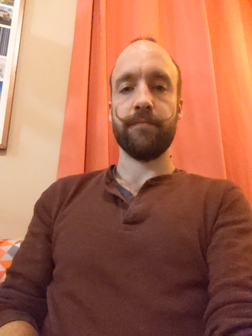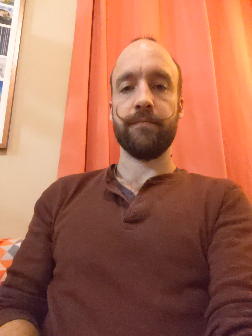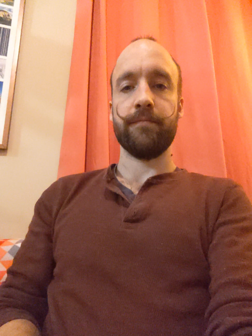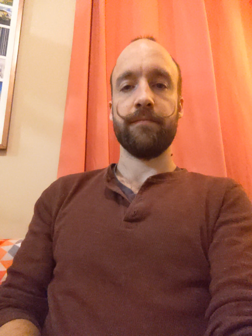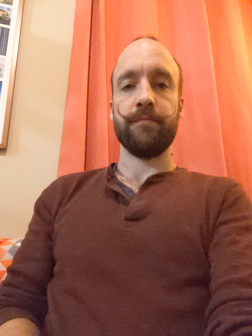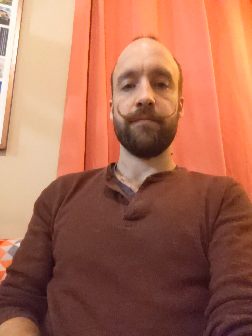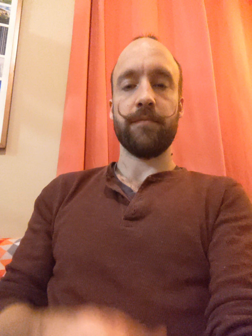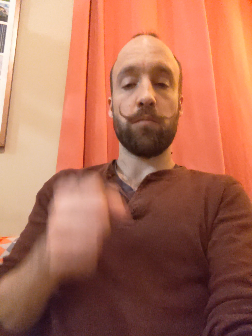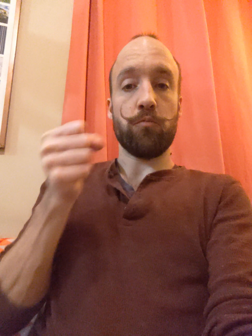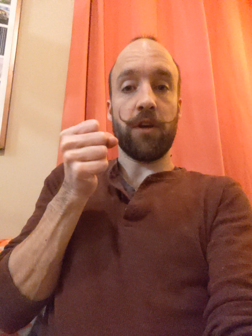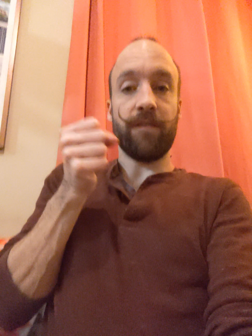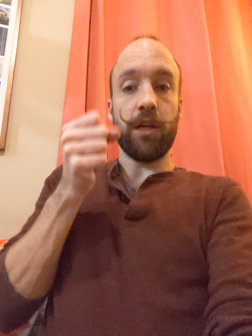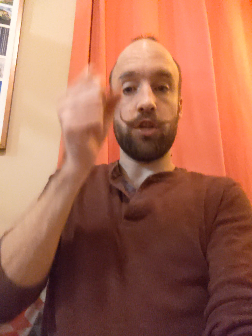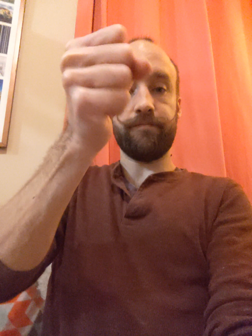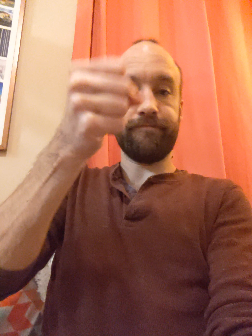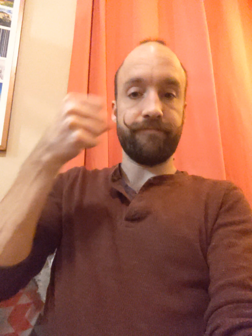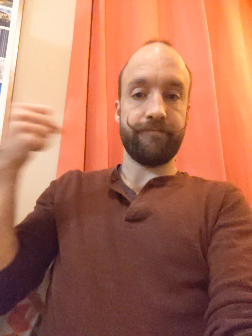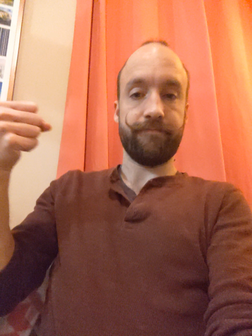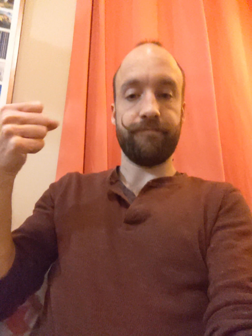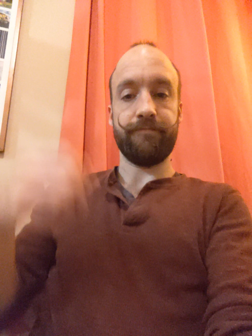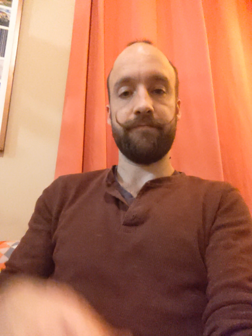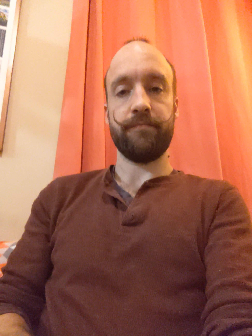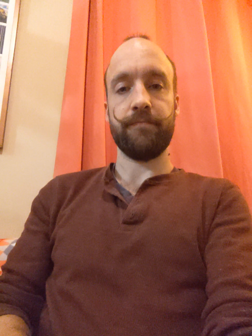refrigerator